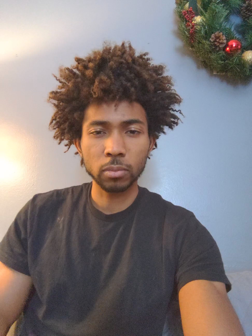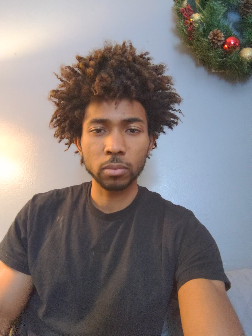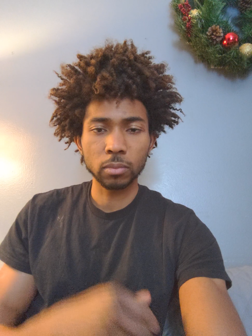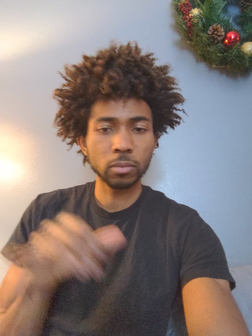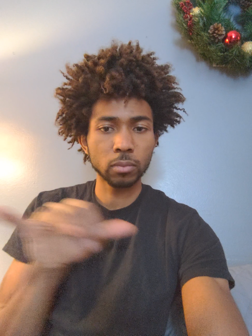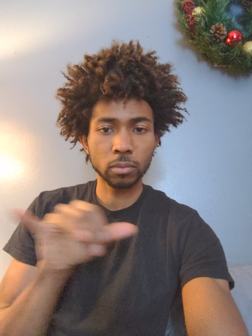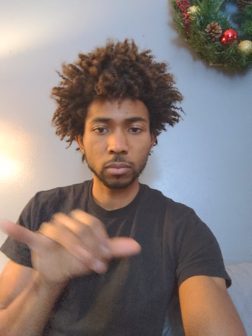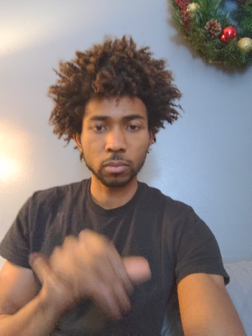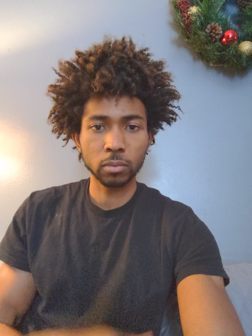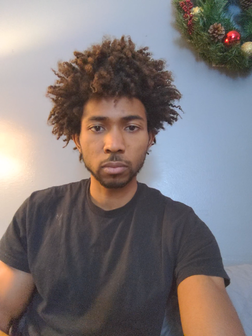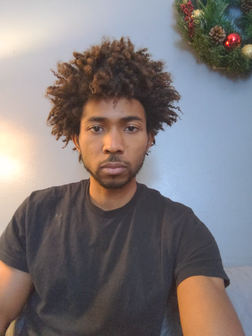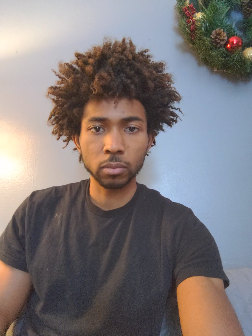same